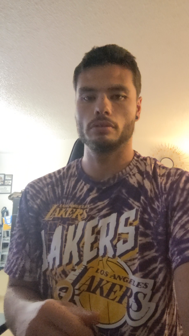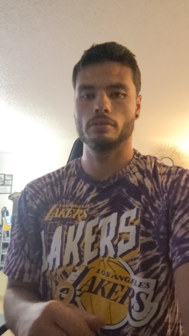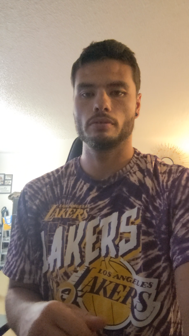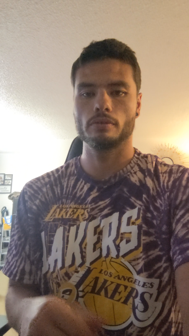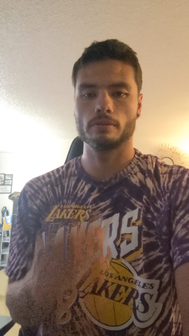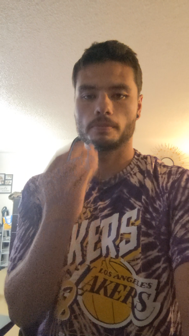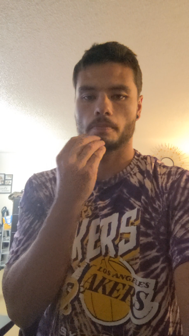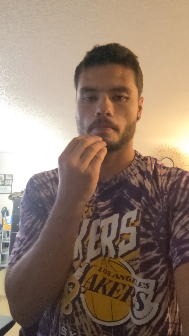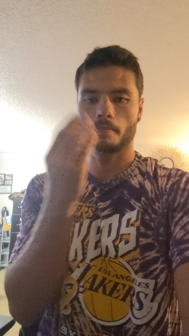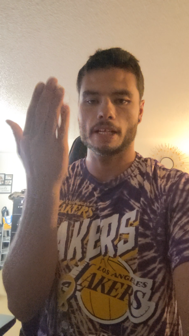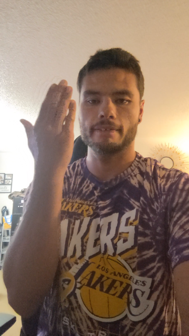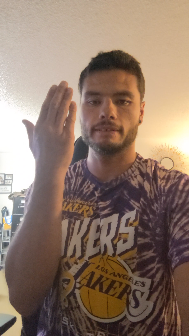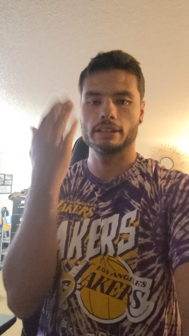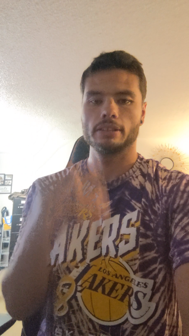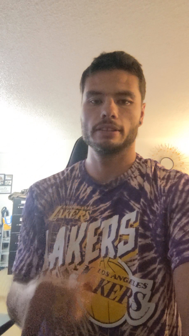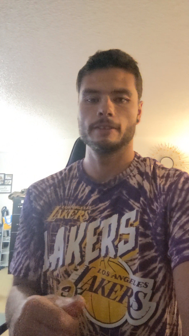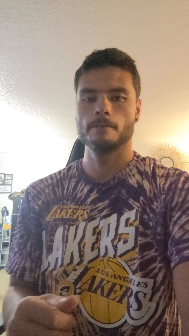breakfast